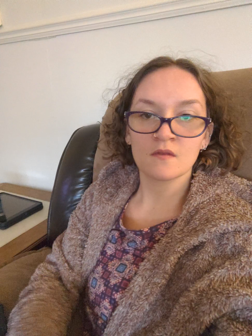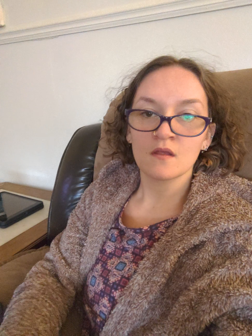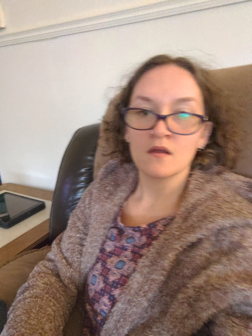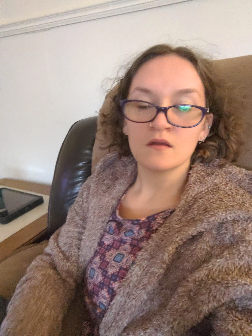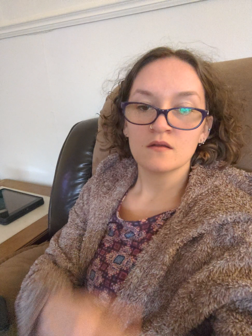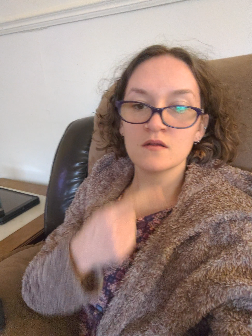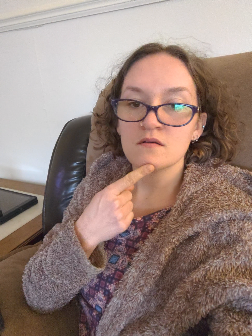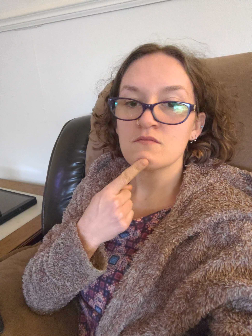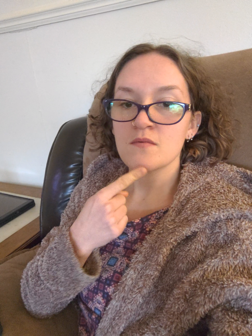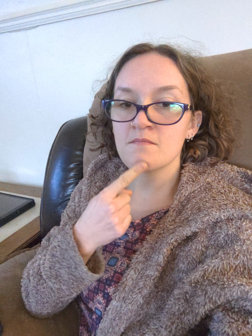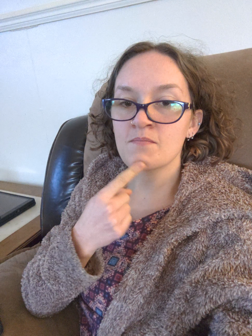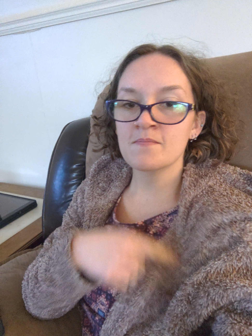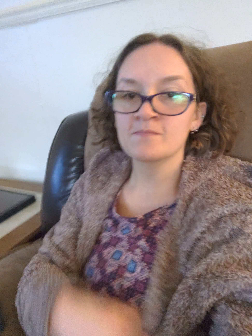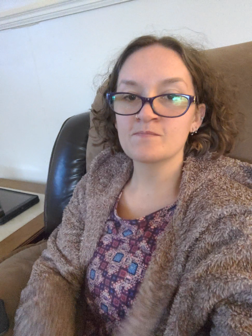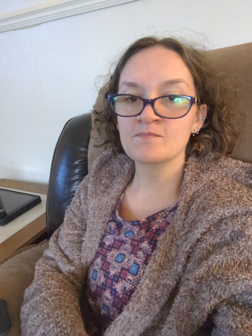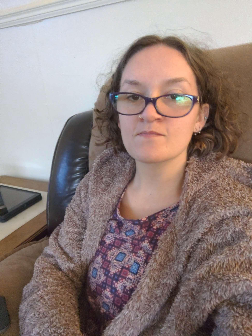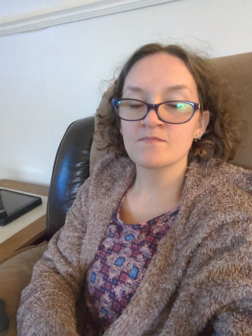chin